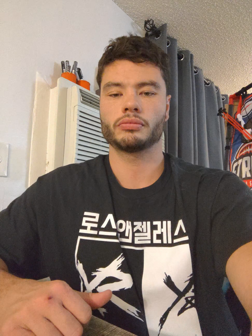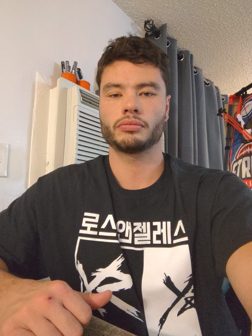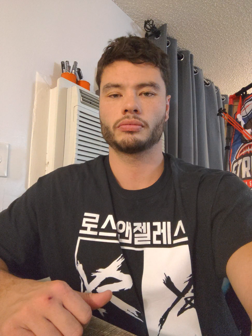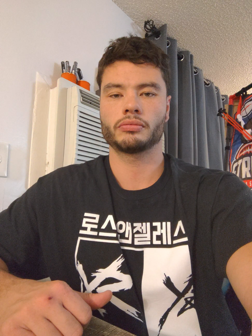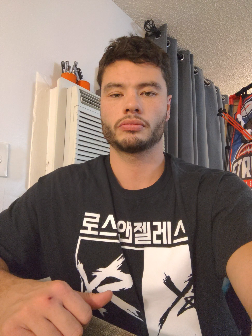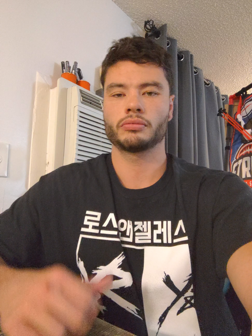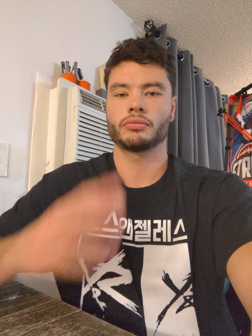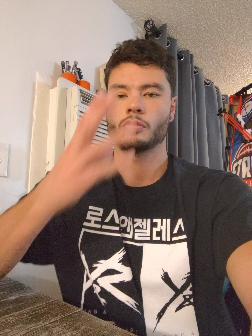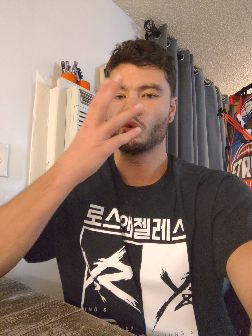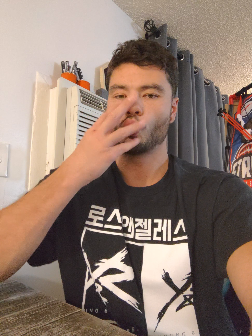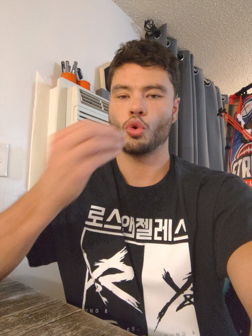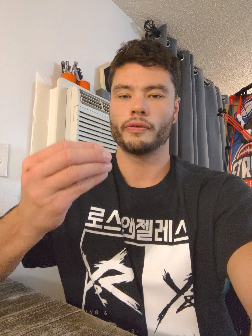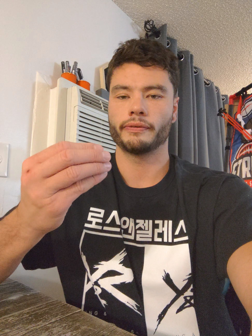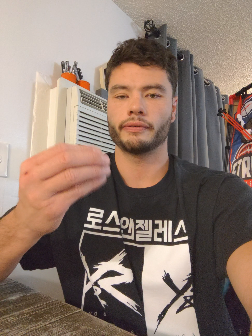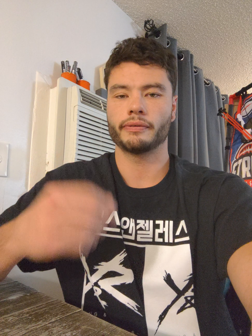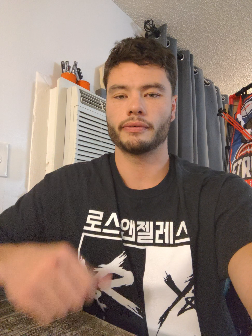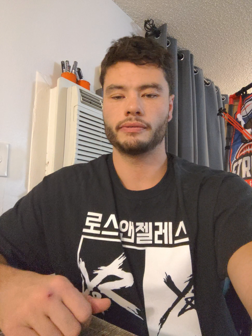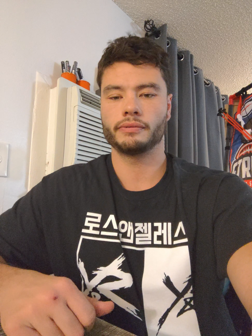wolf